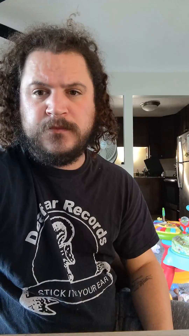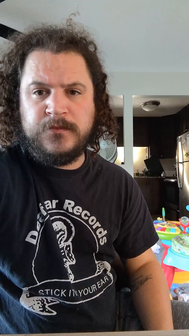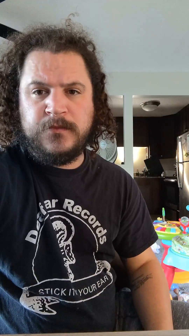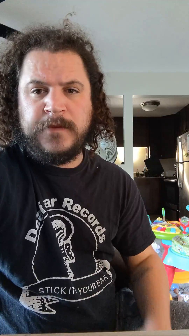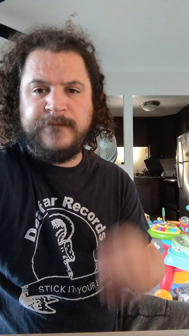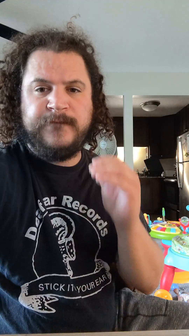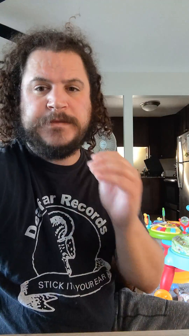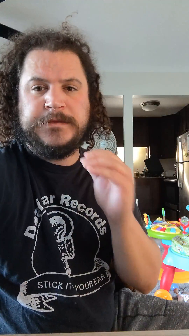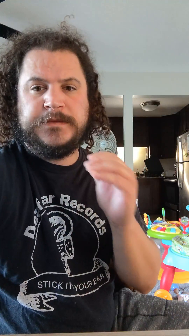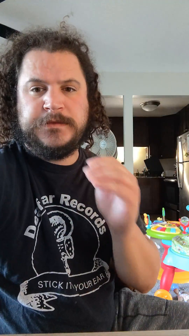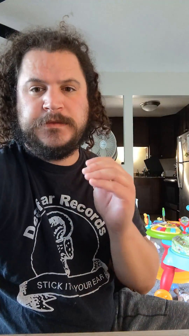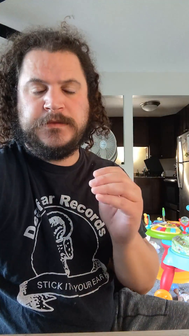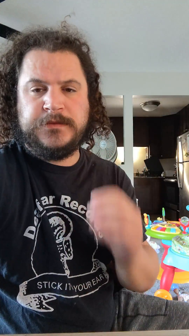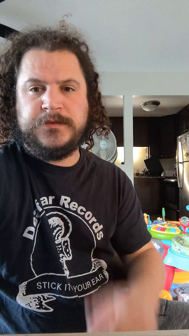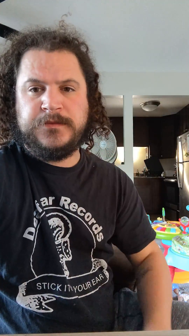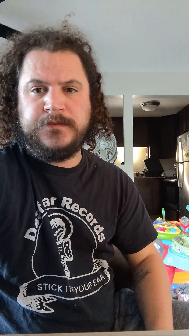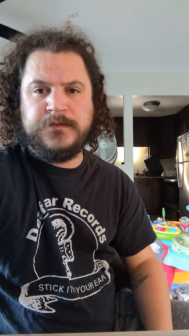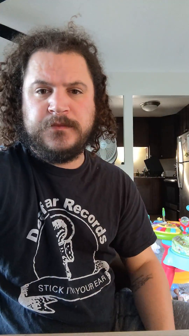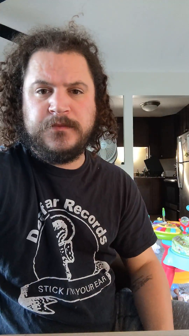fix